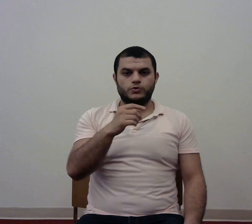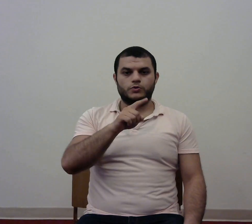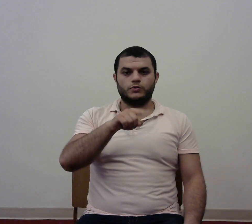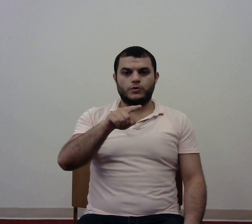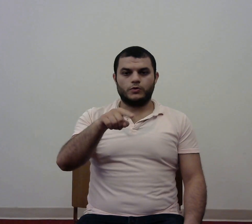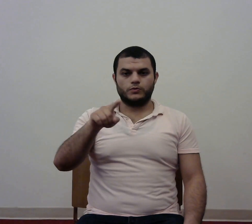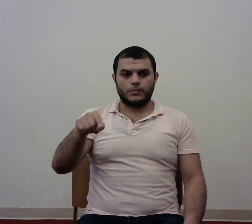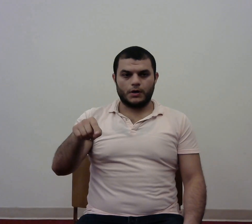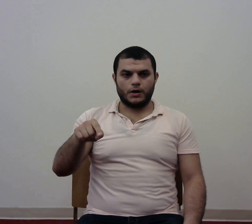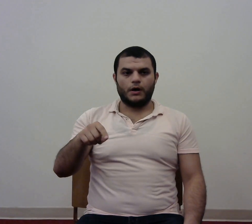saylı